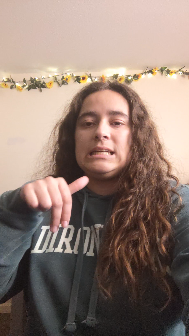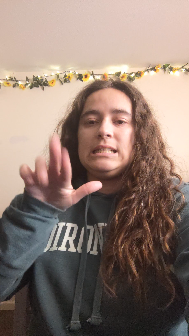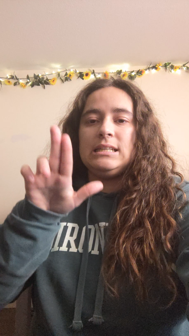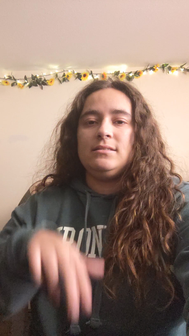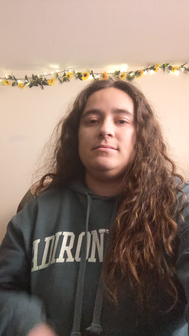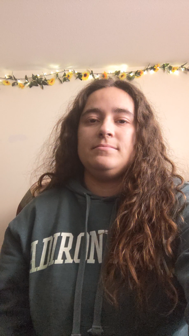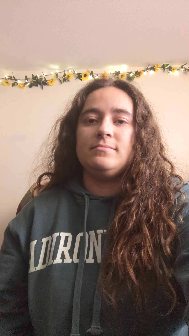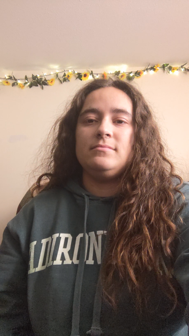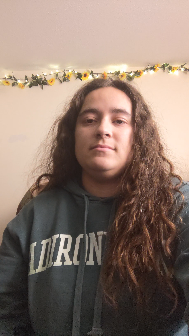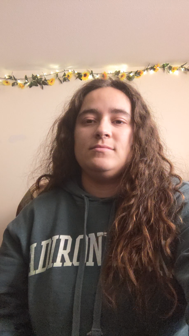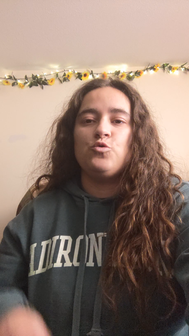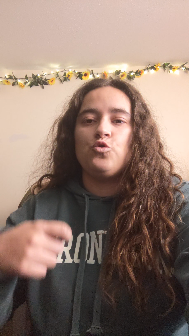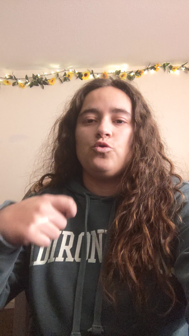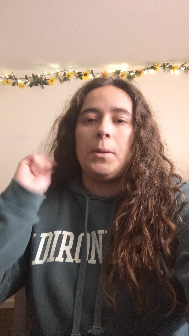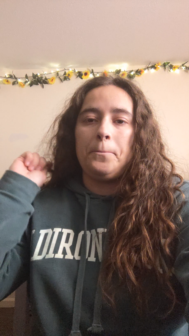rip